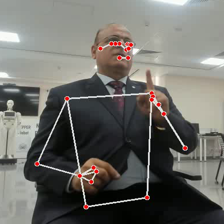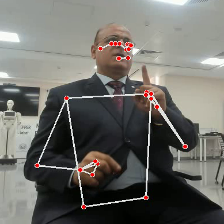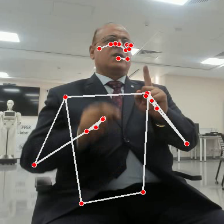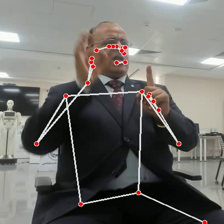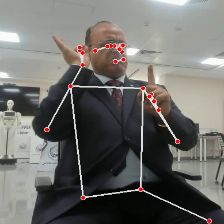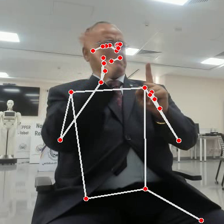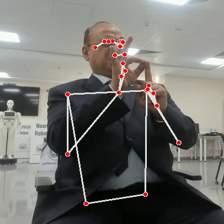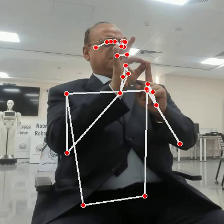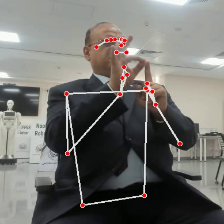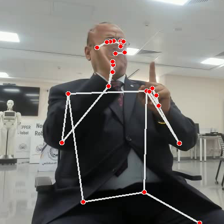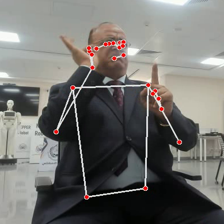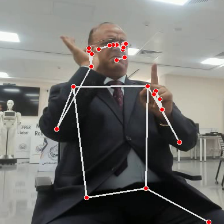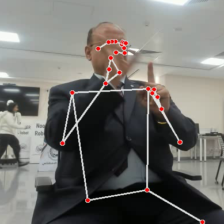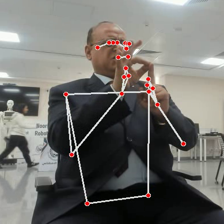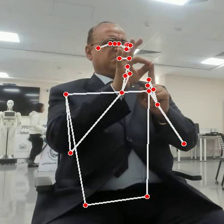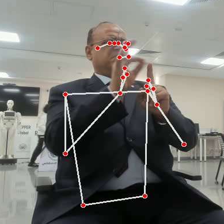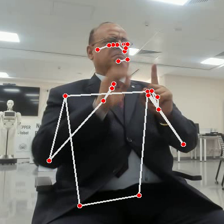yshtm